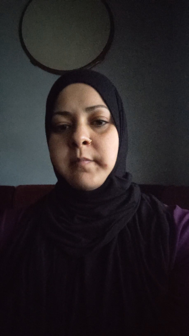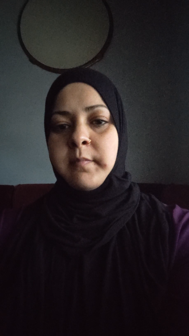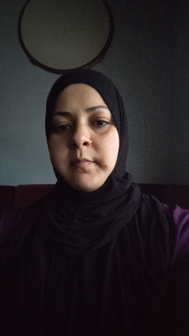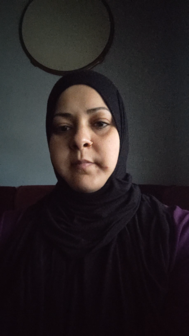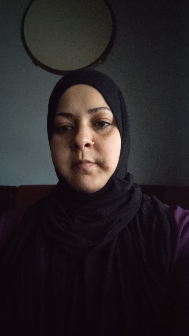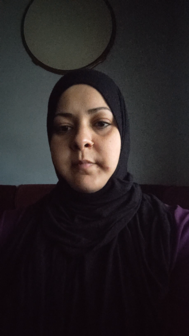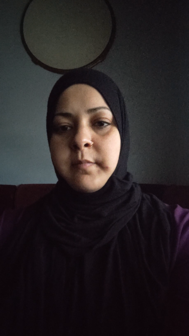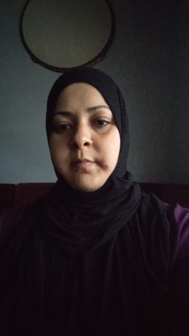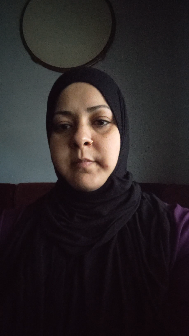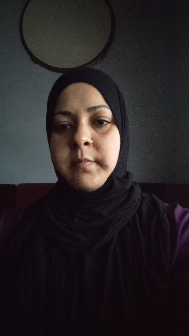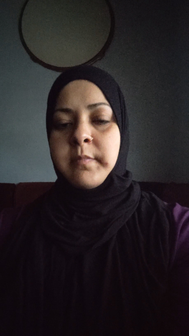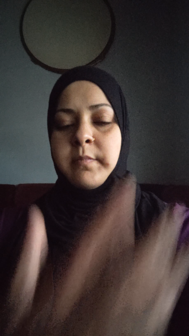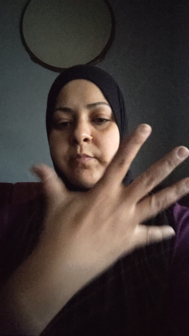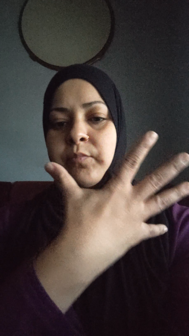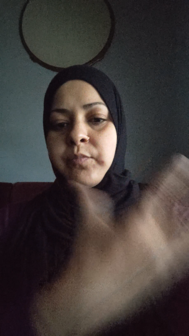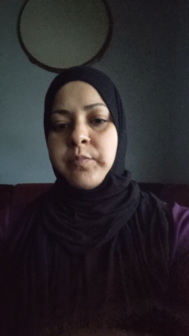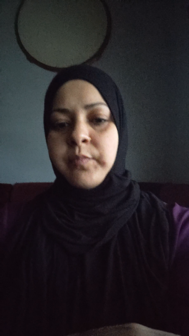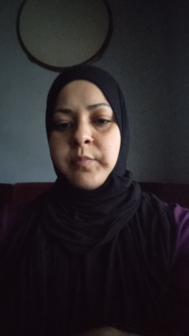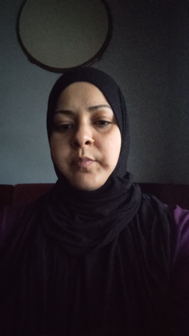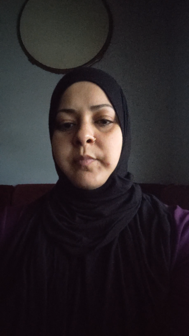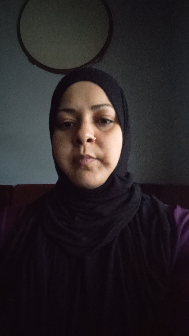poor